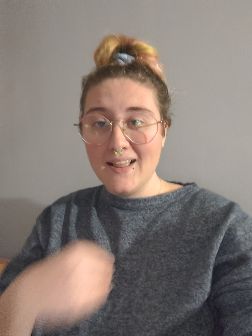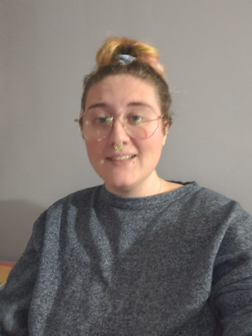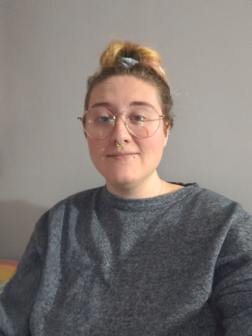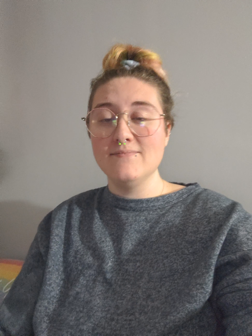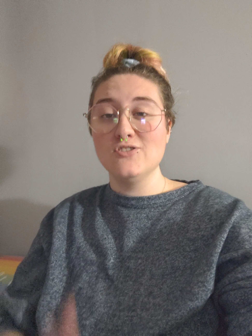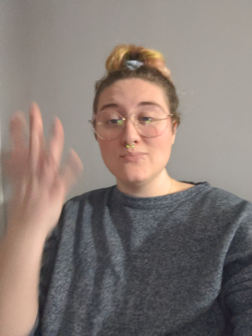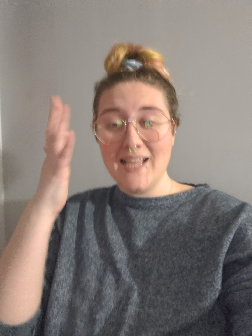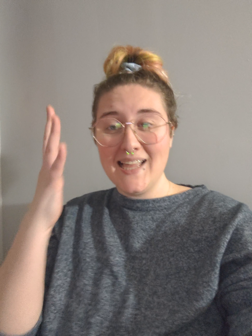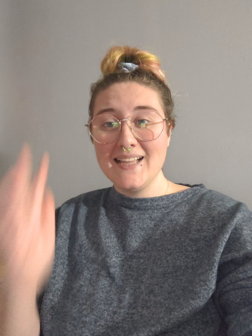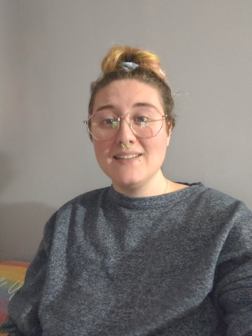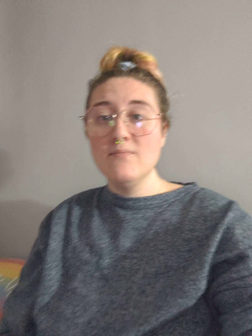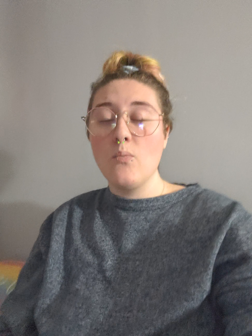tree